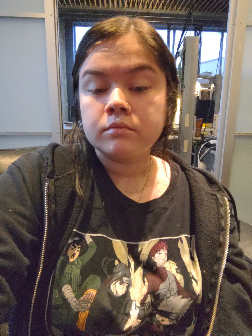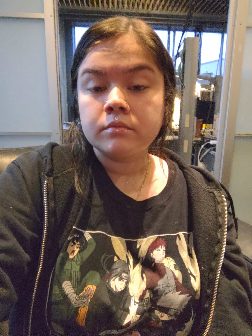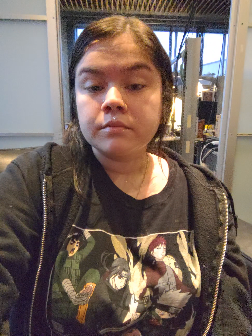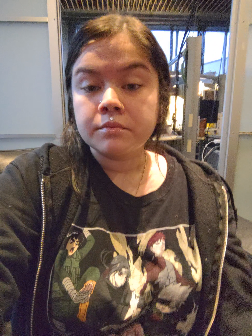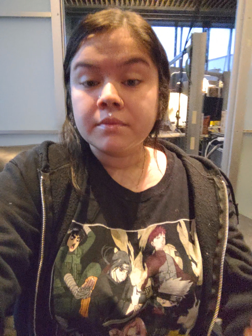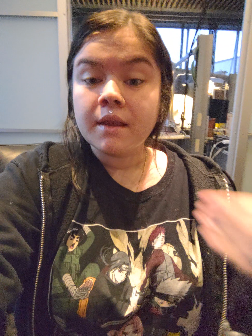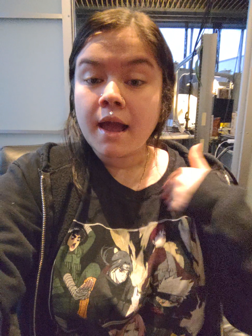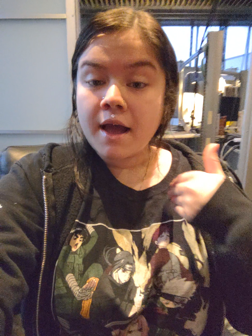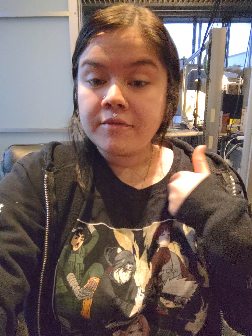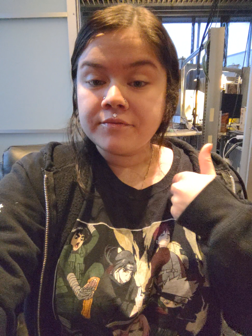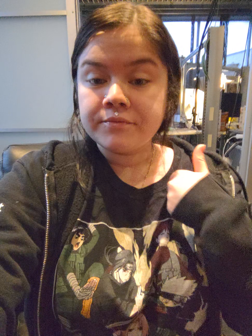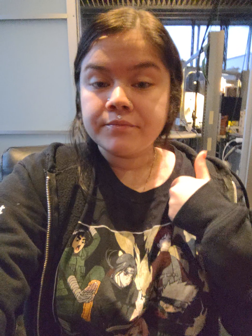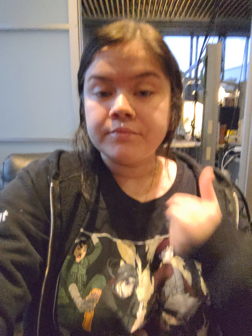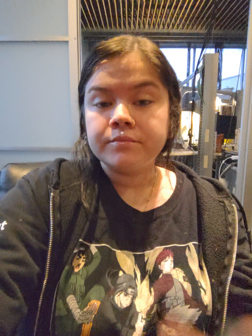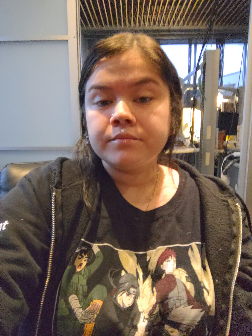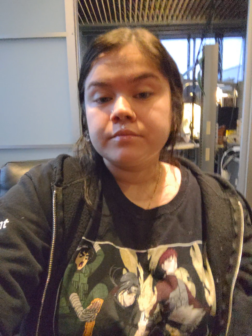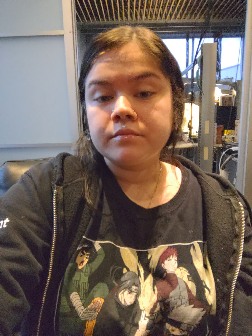have